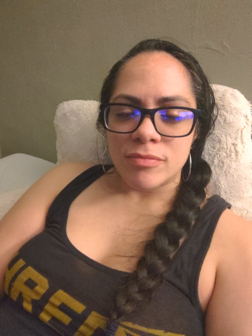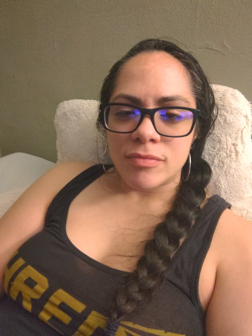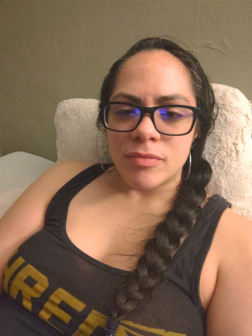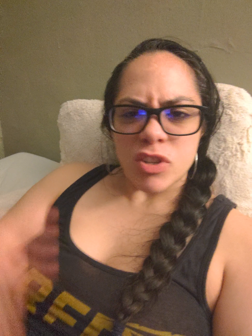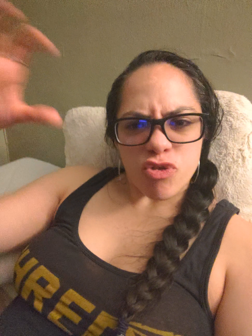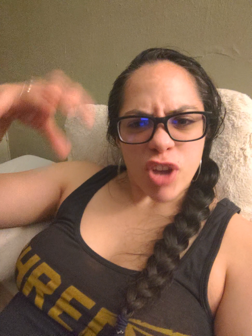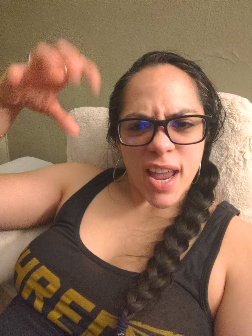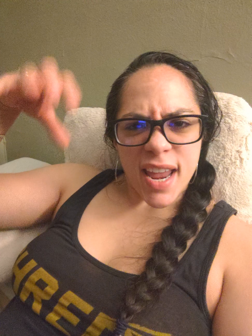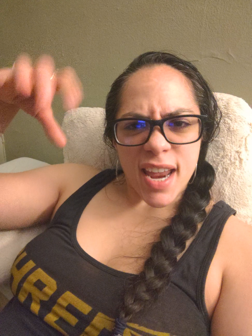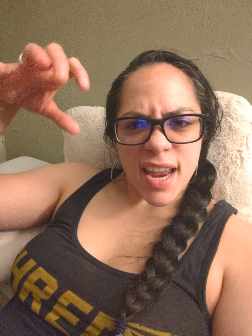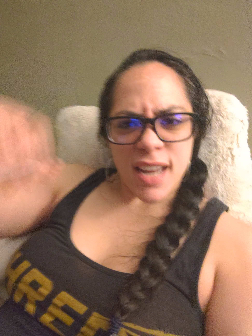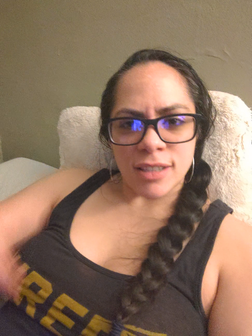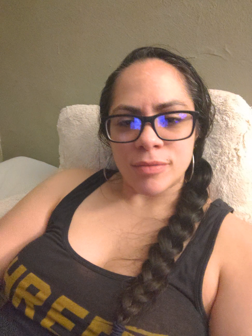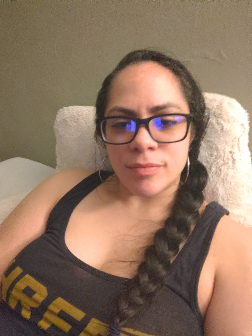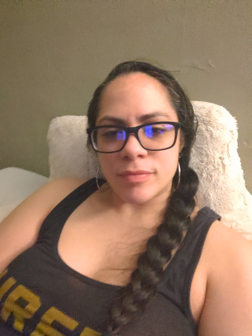rain